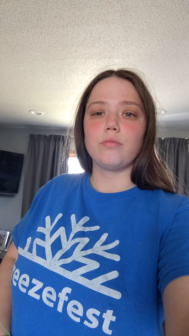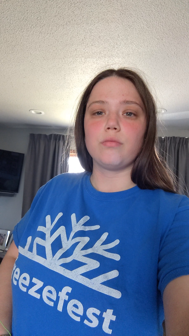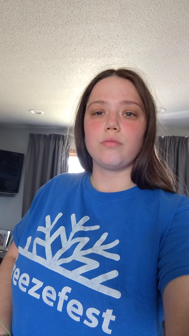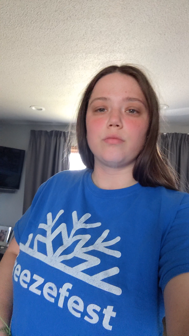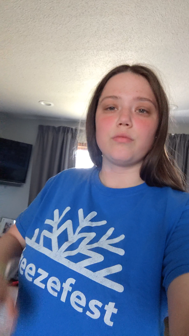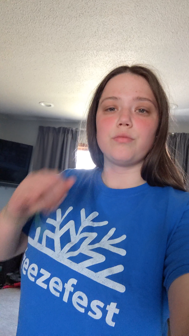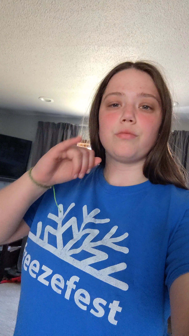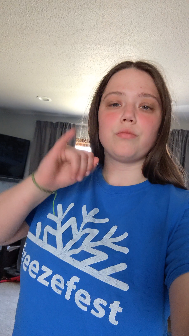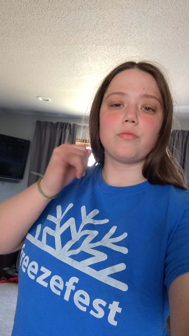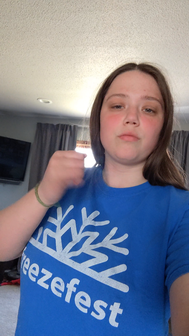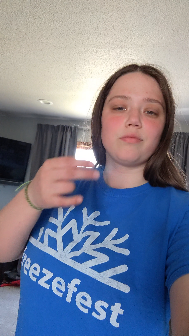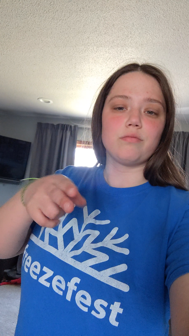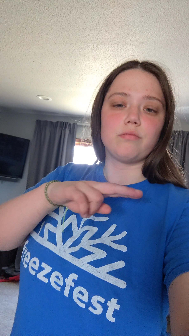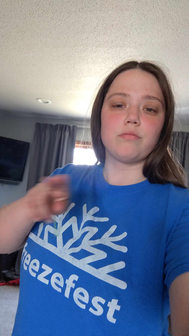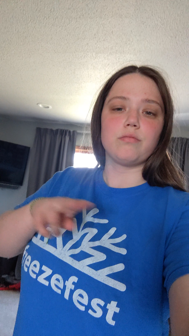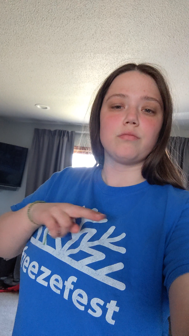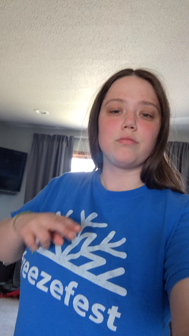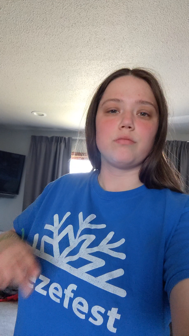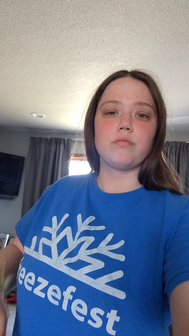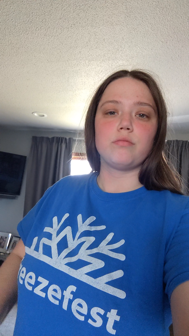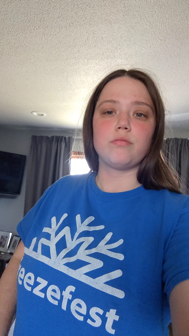jelly